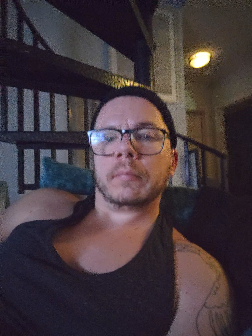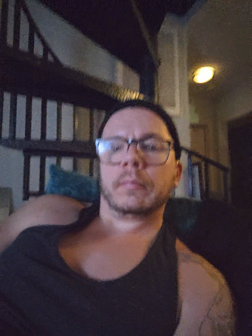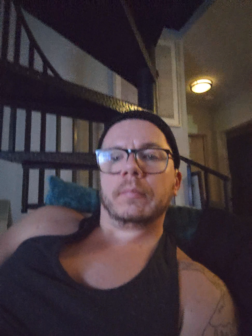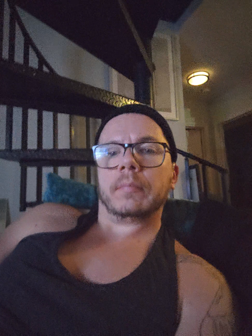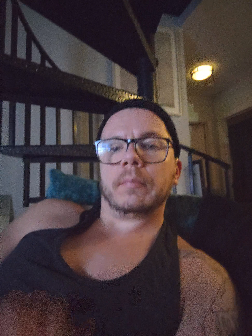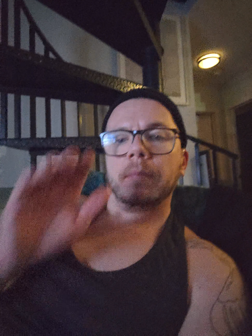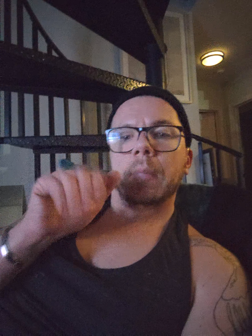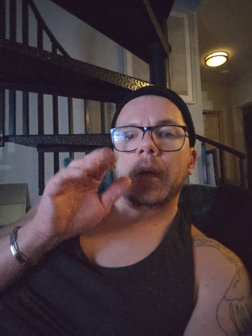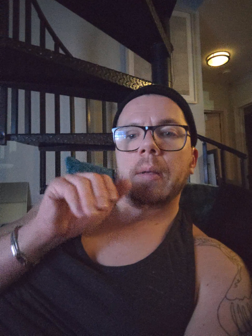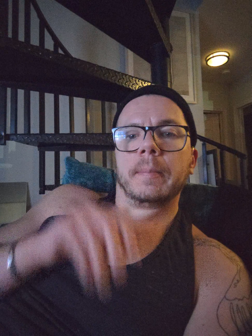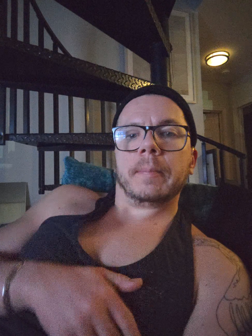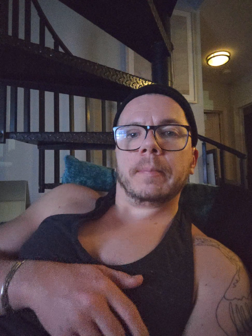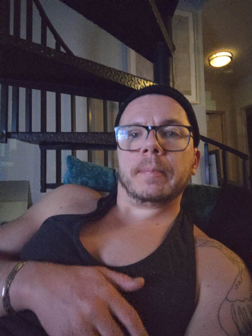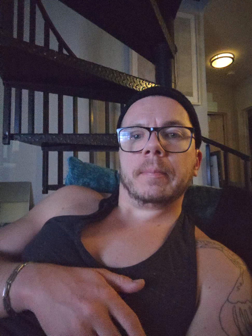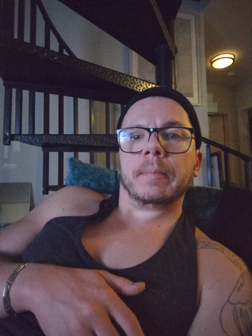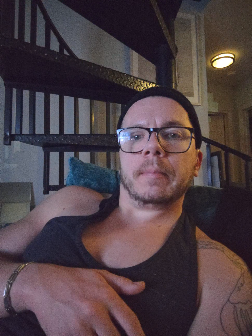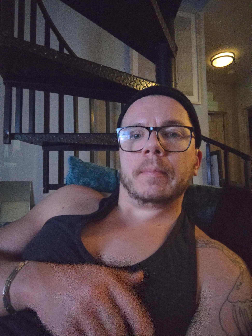bye